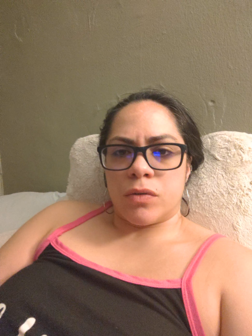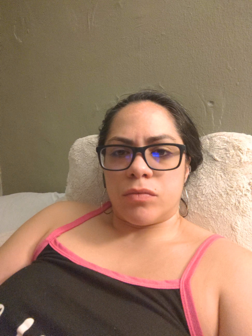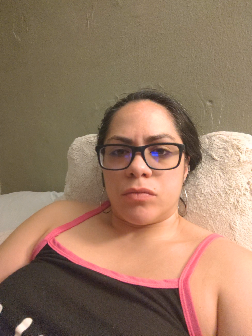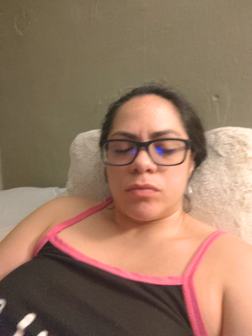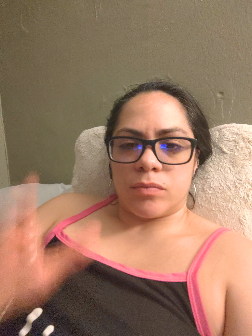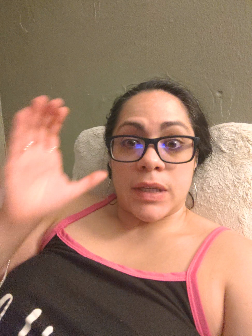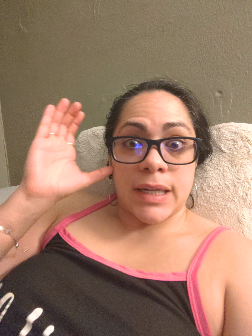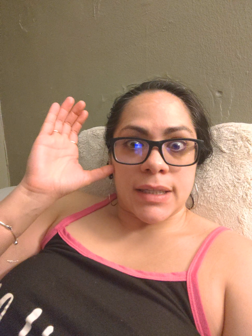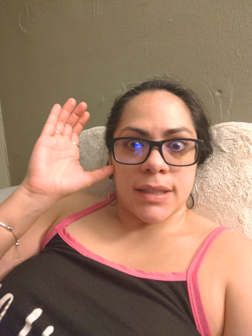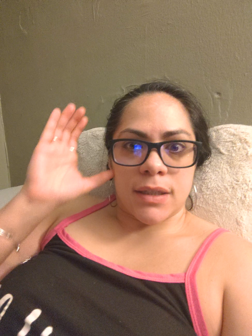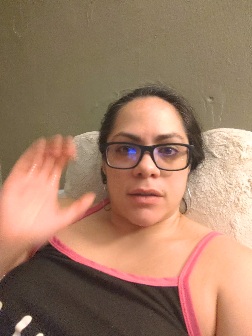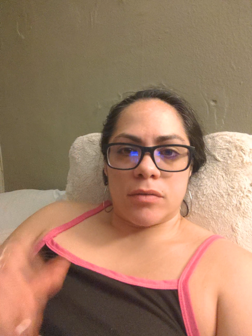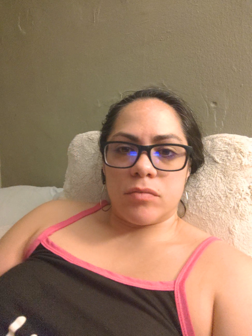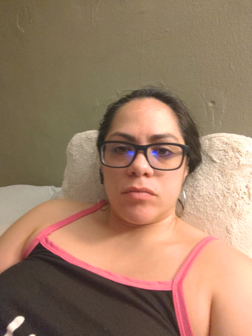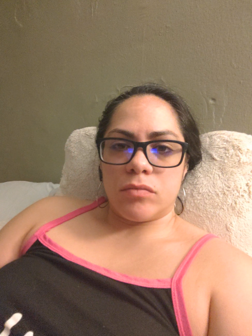listen